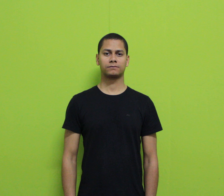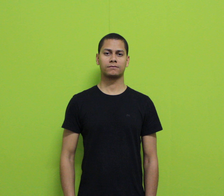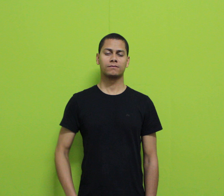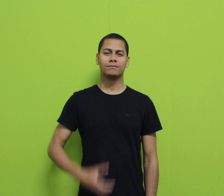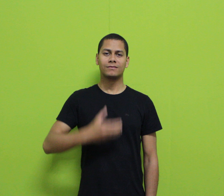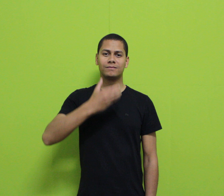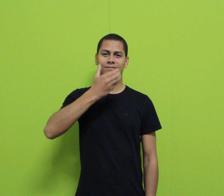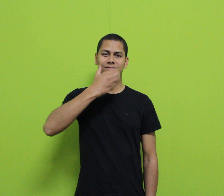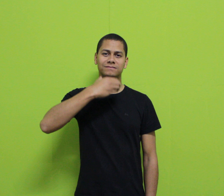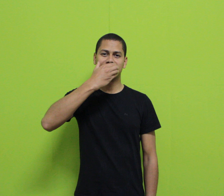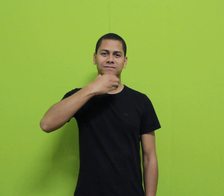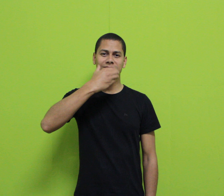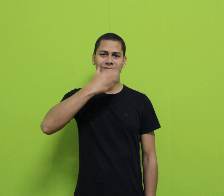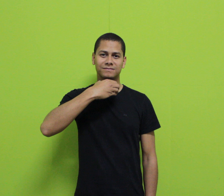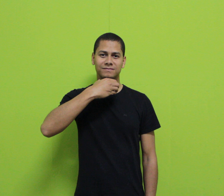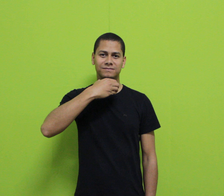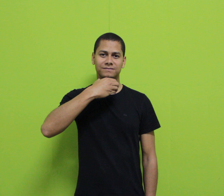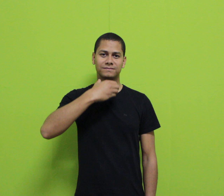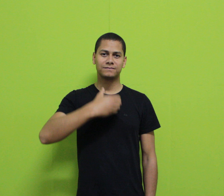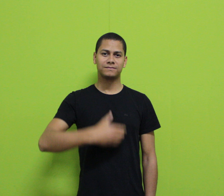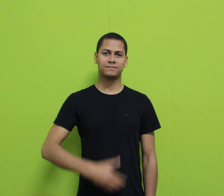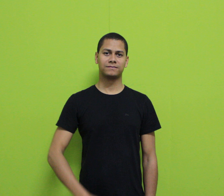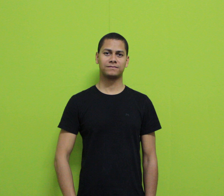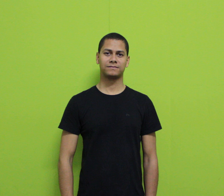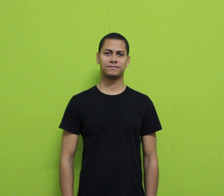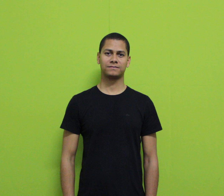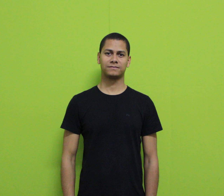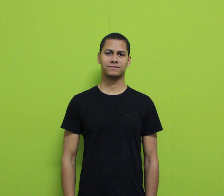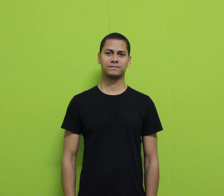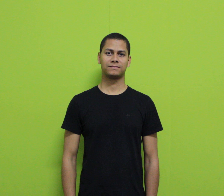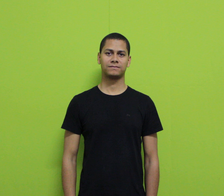maçã